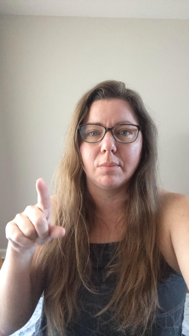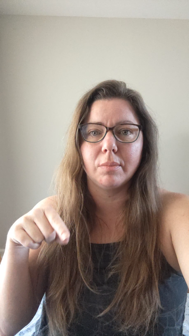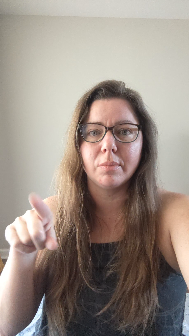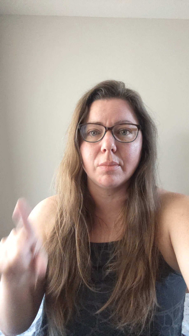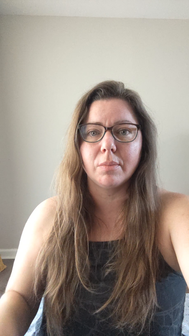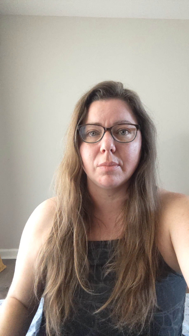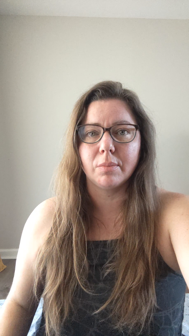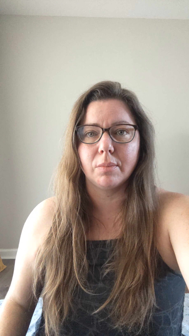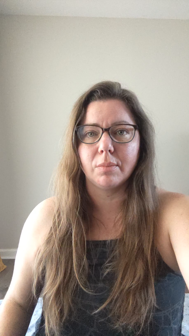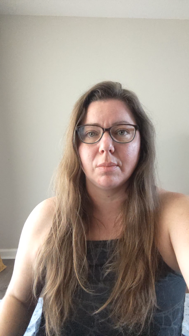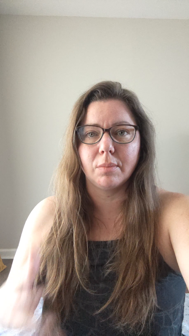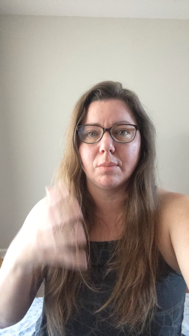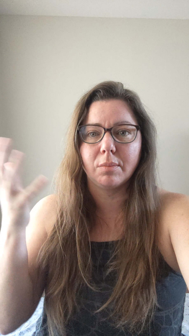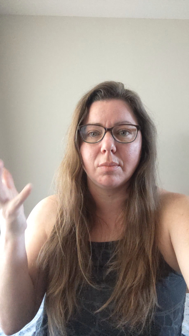a lot